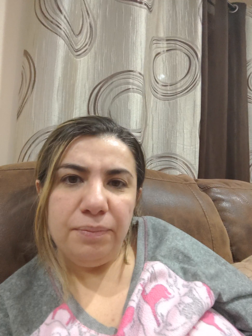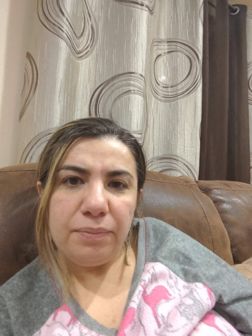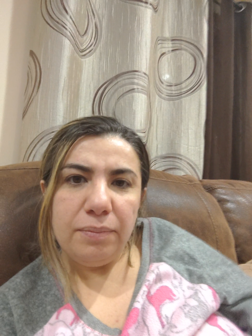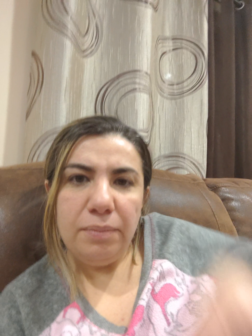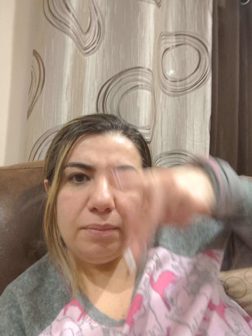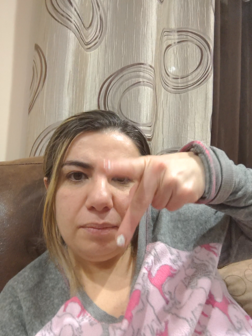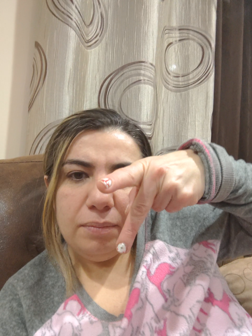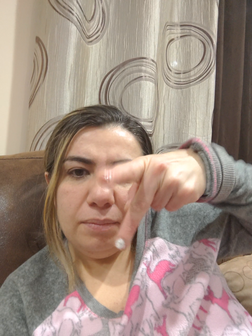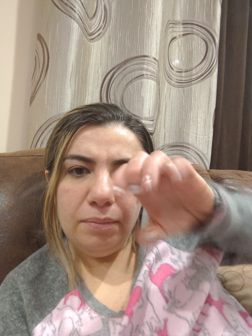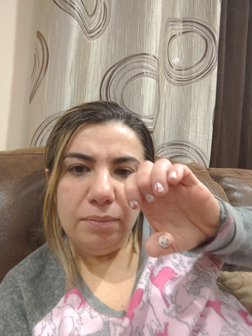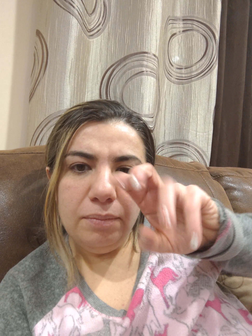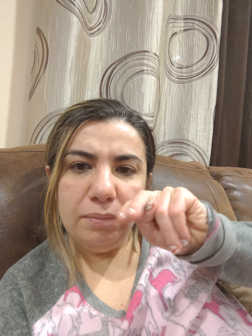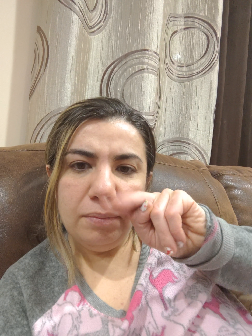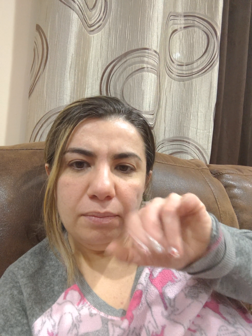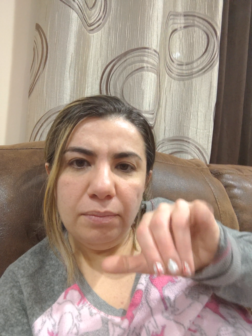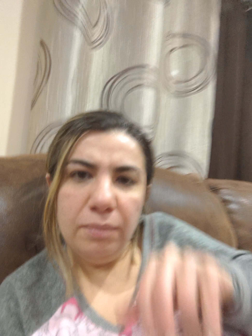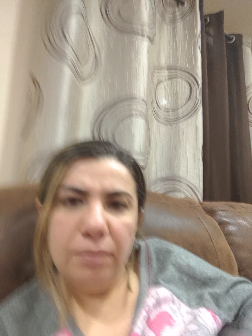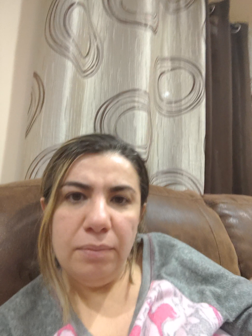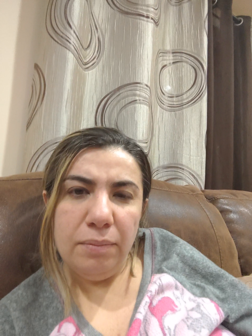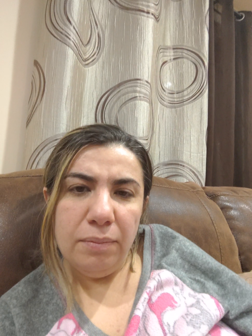penny